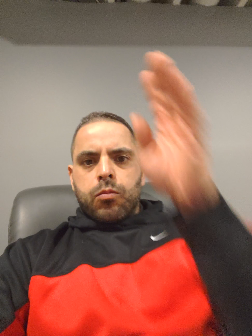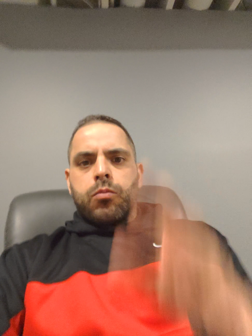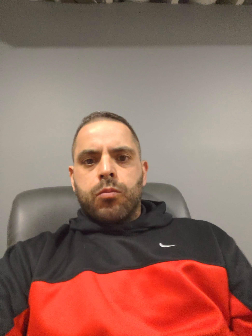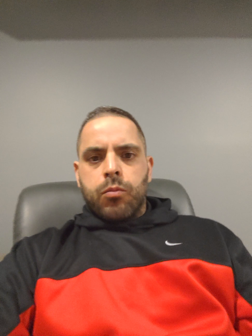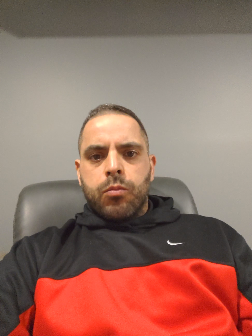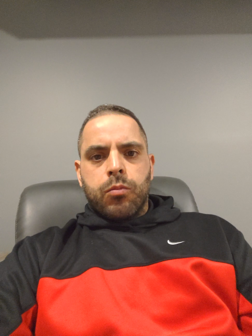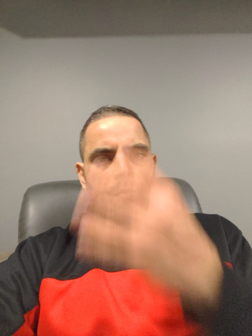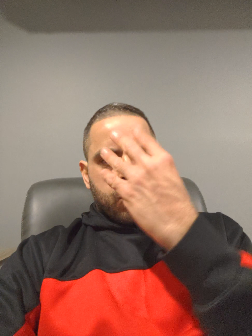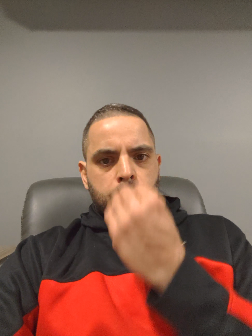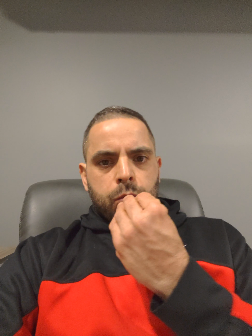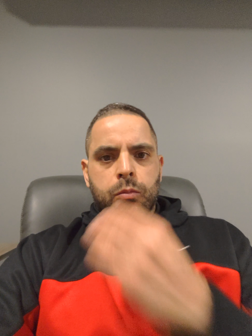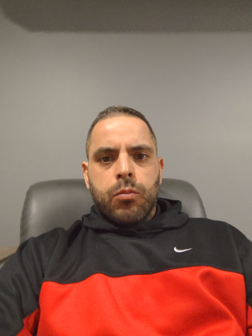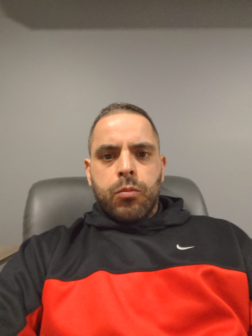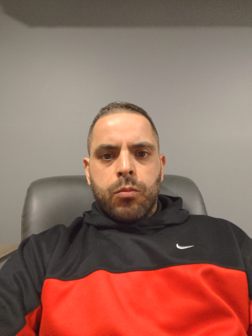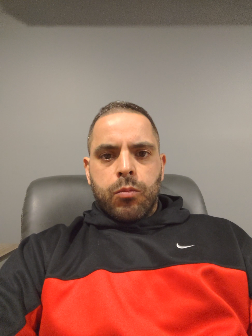sleepy